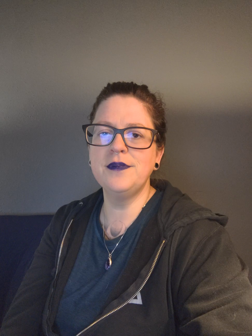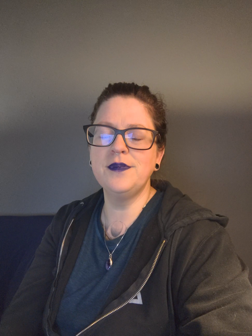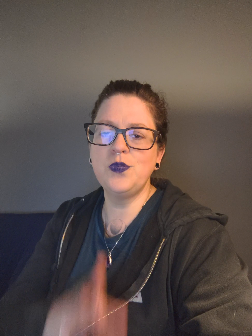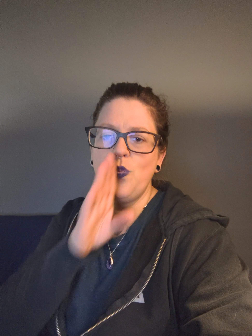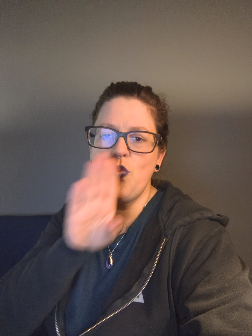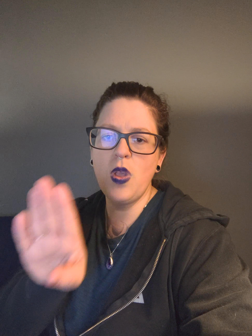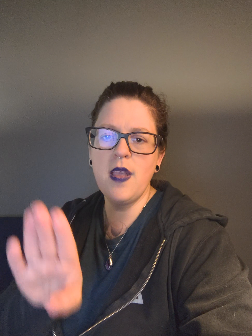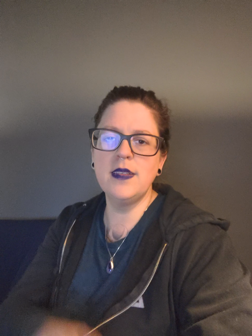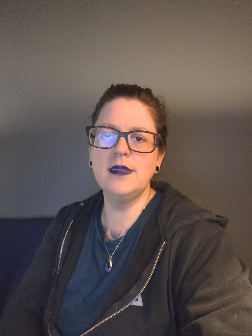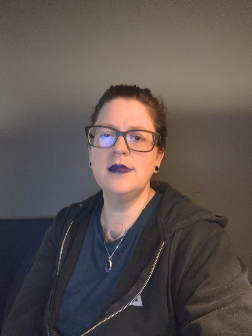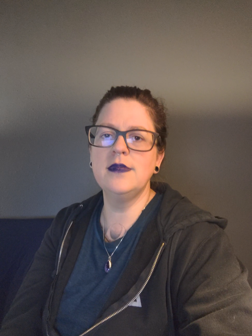quiet